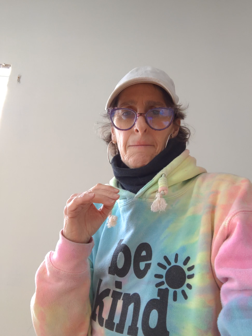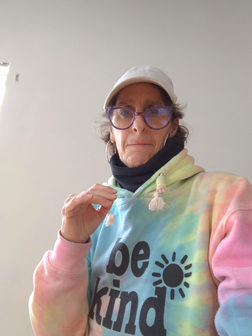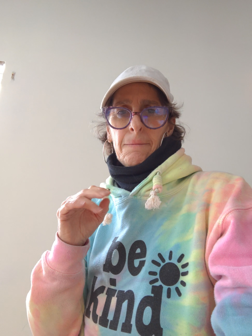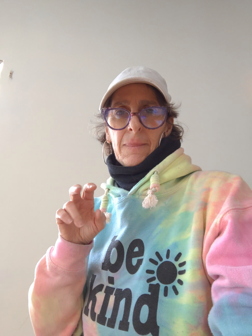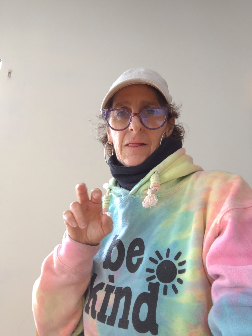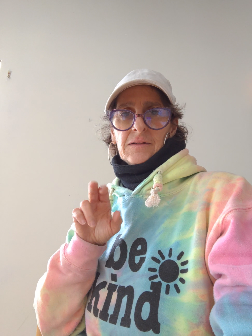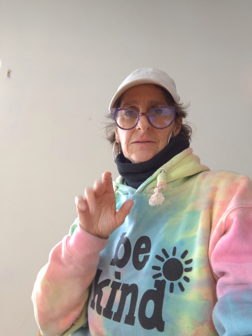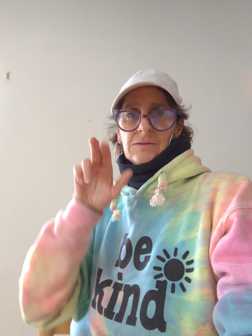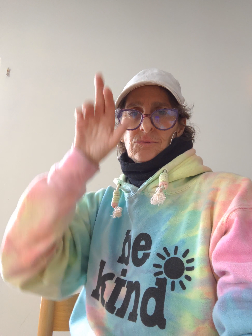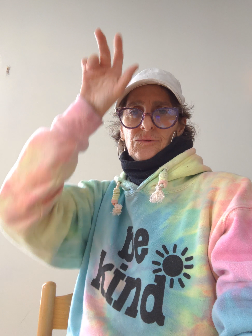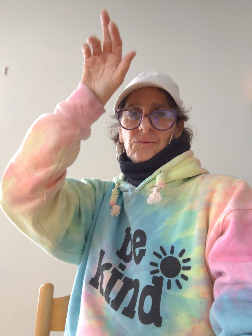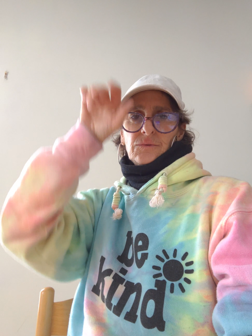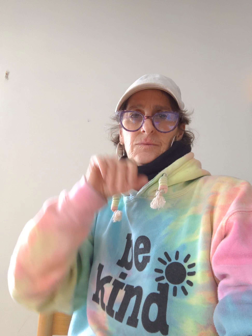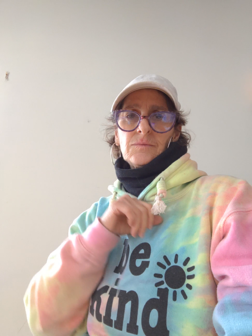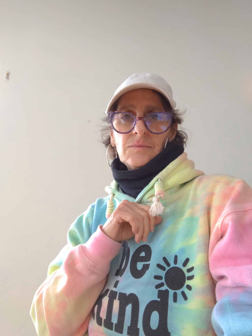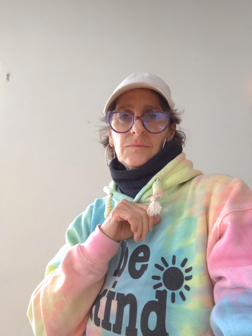stairs